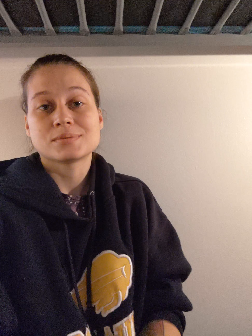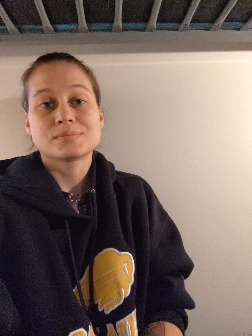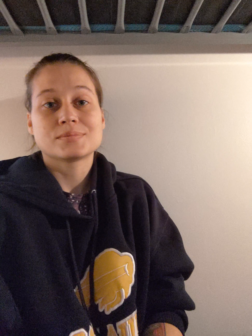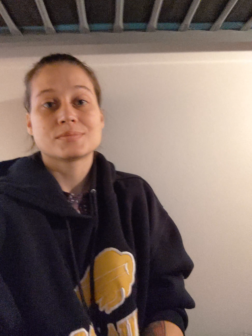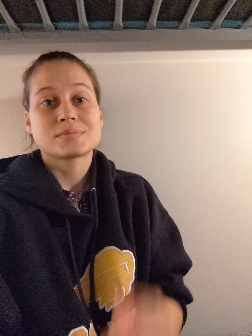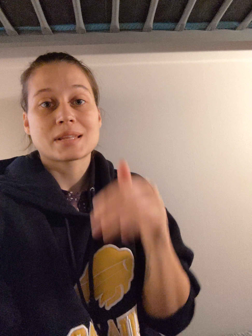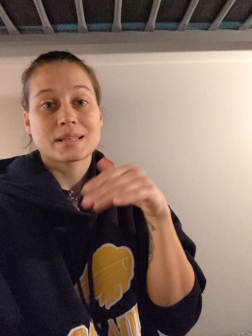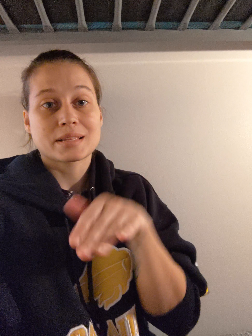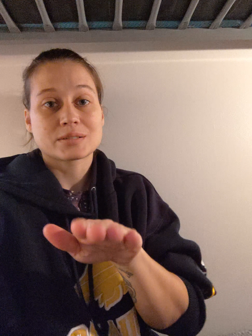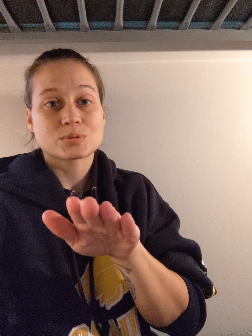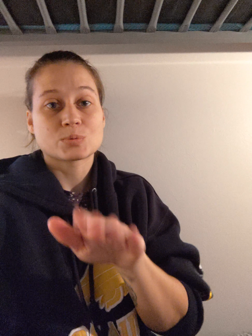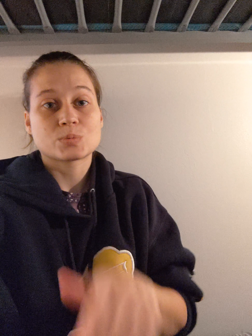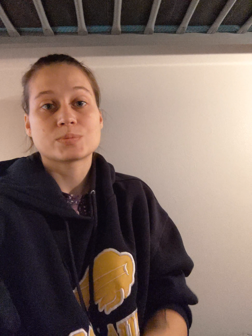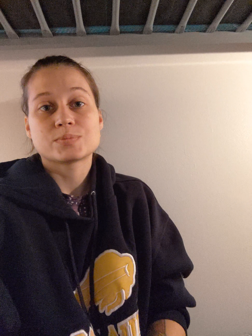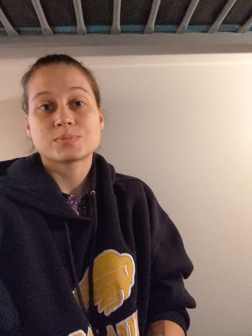into